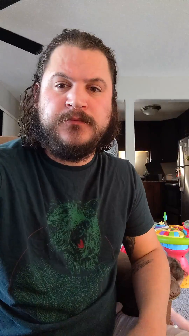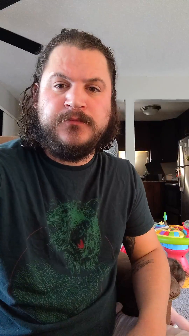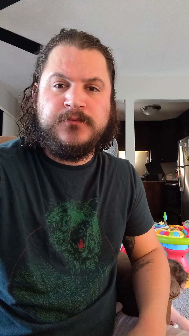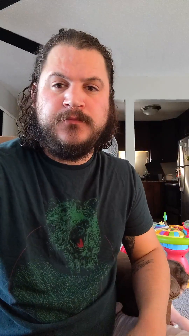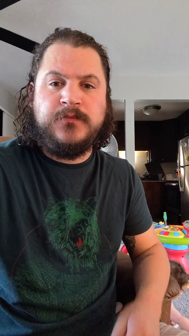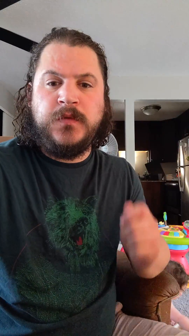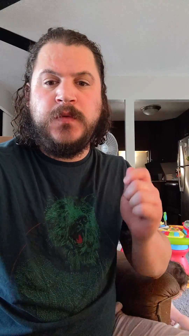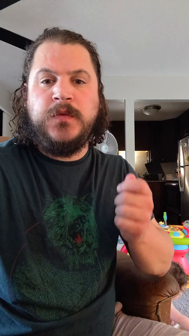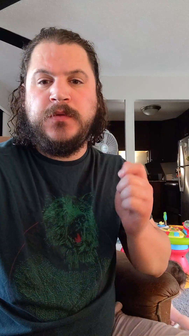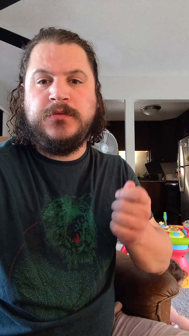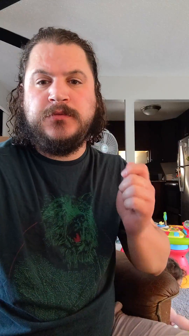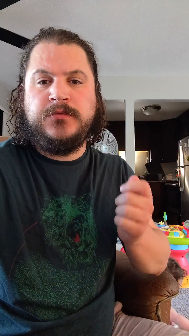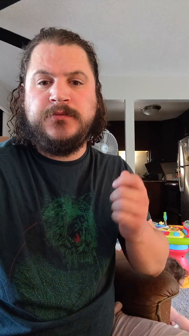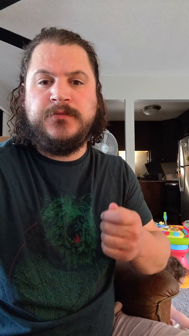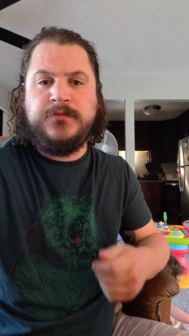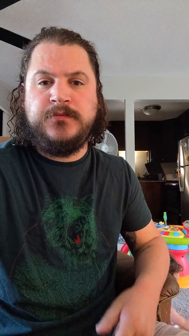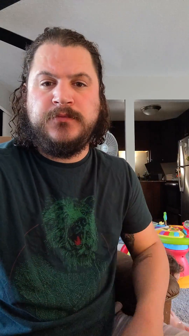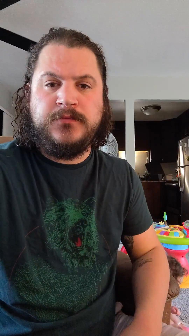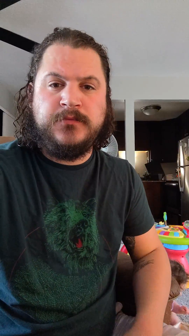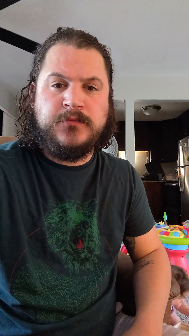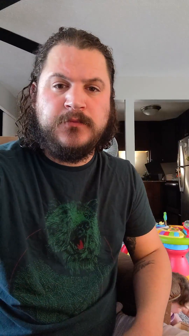cart